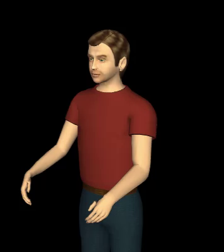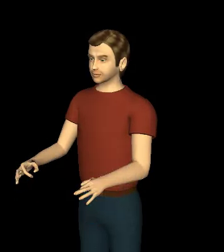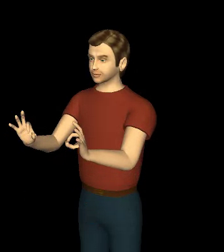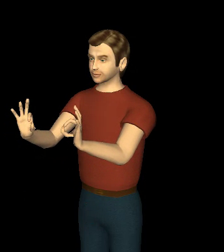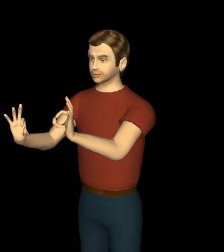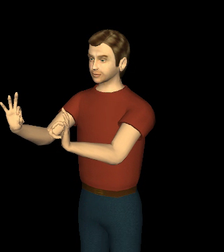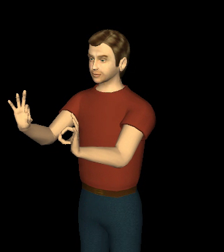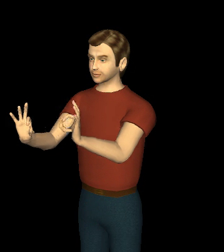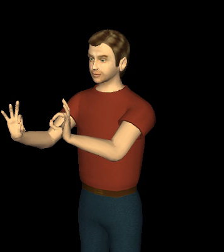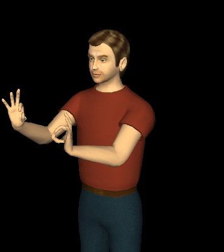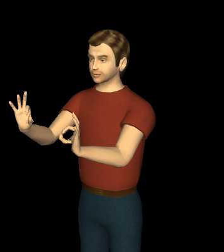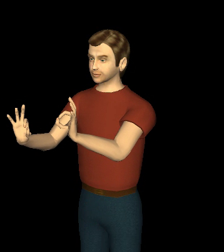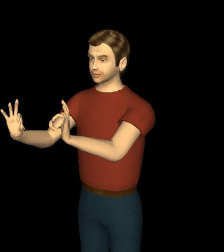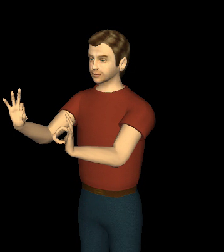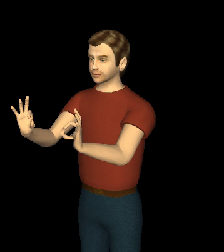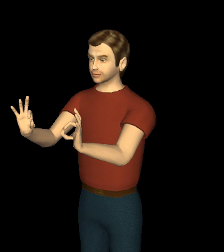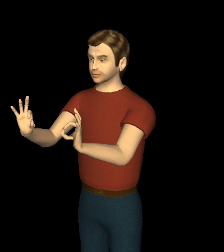الآنسة